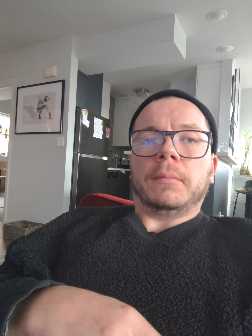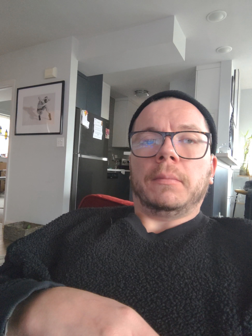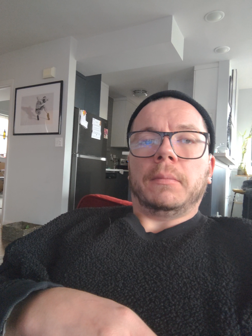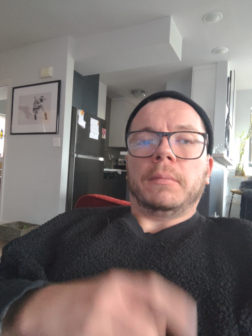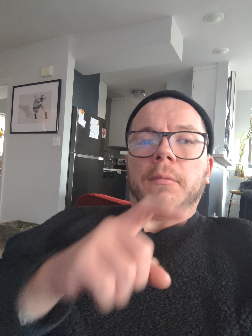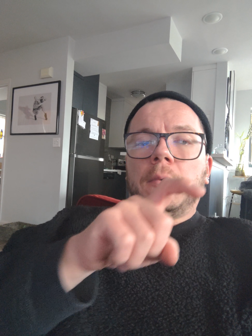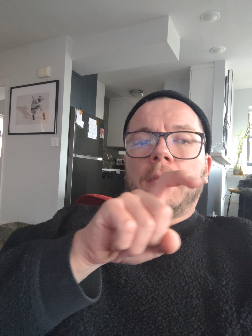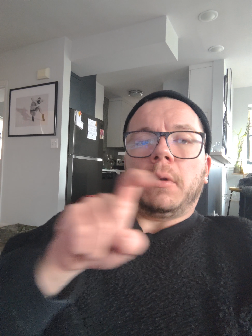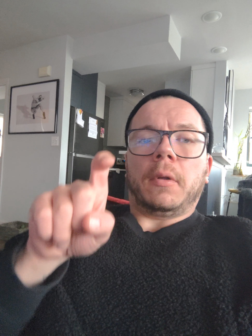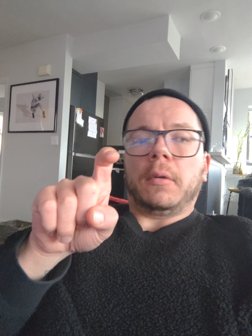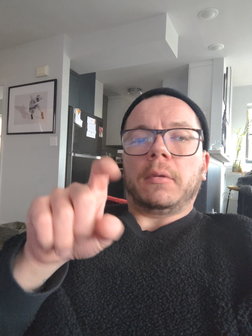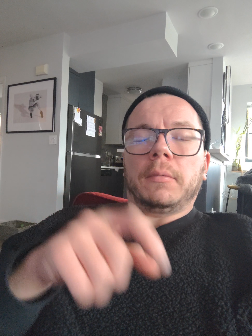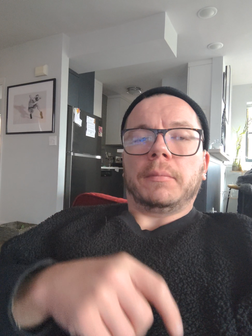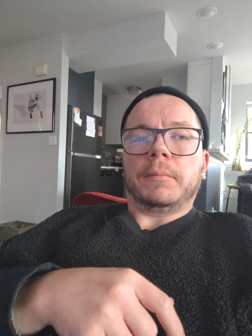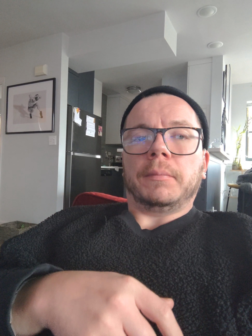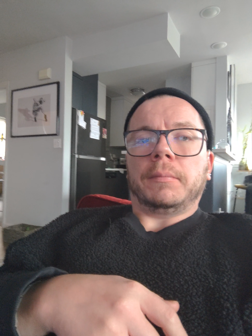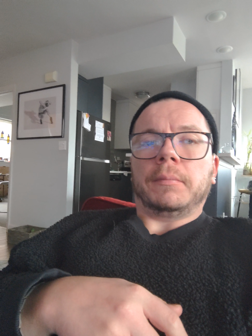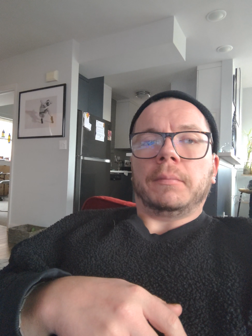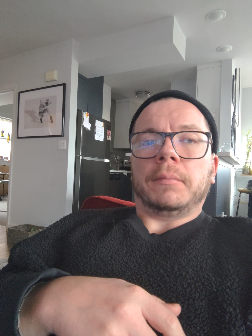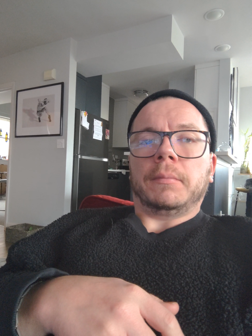closet